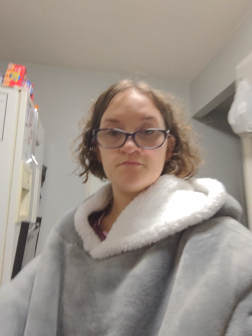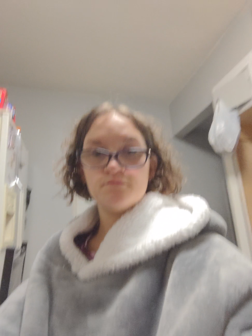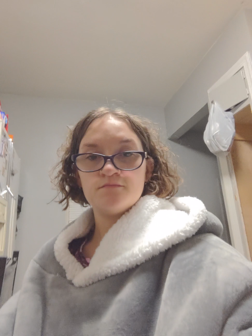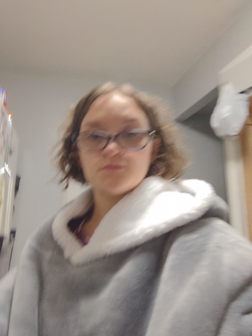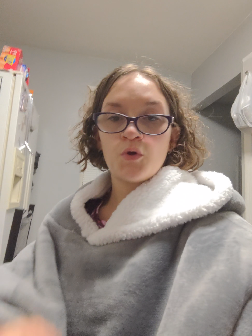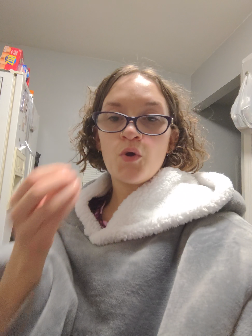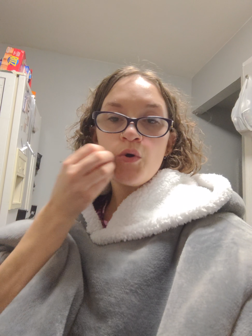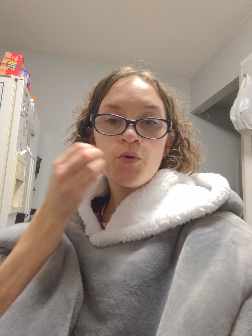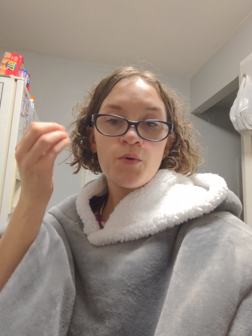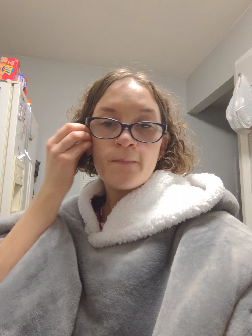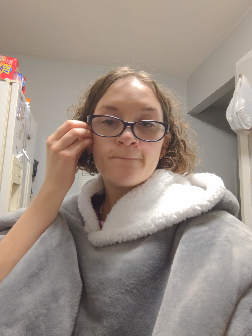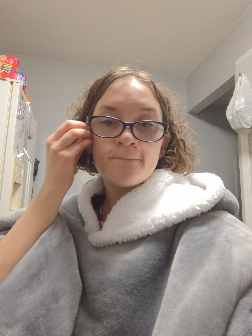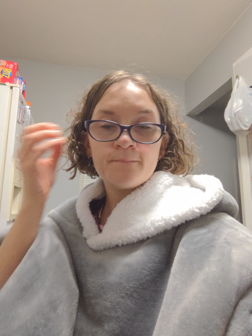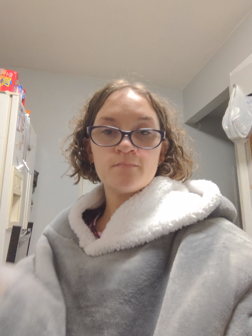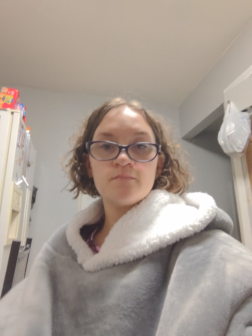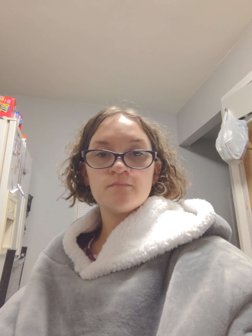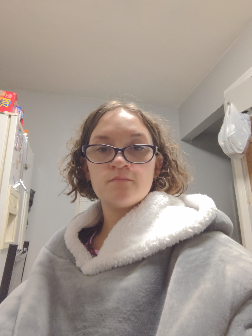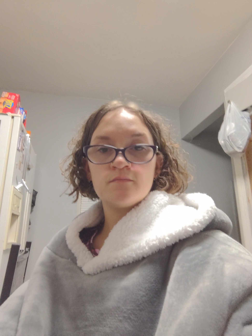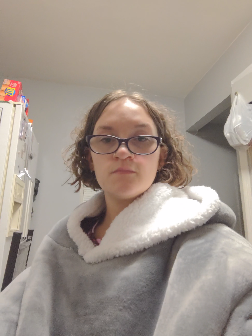home